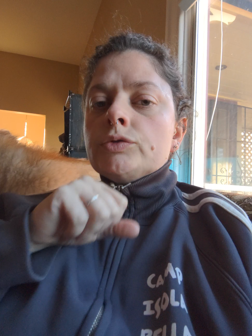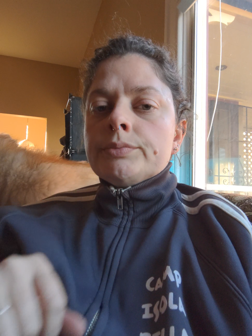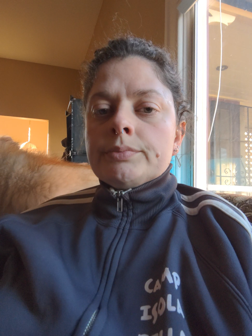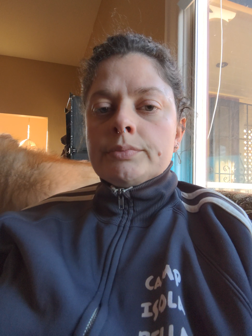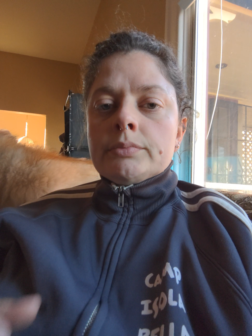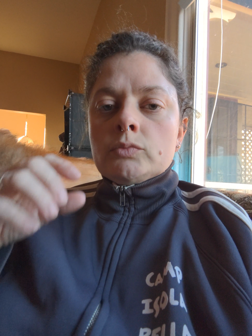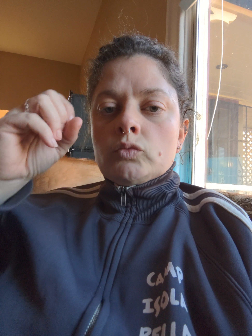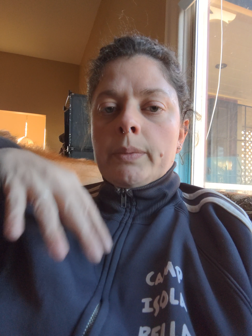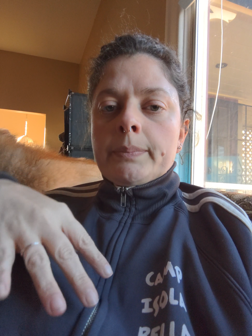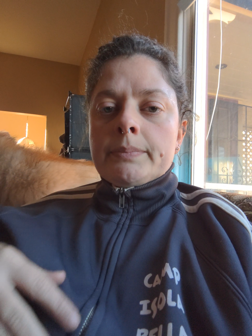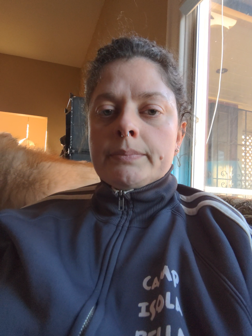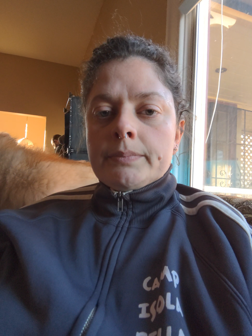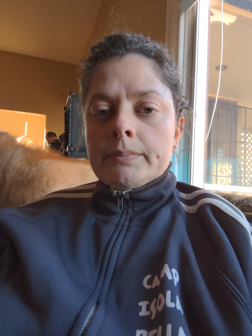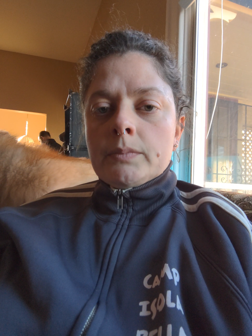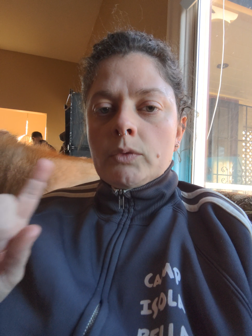drop